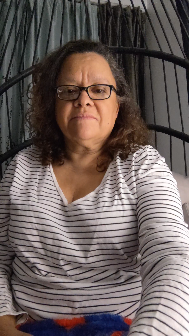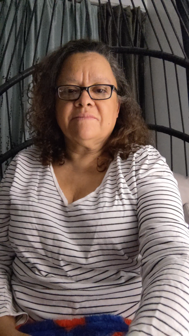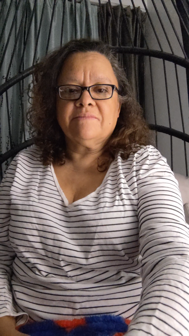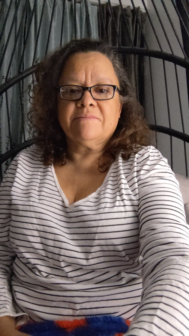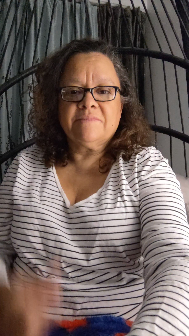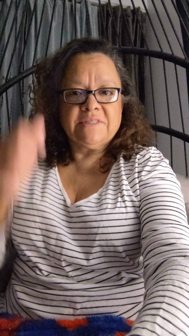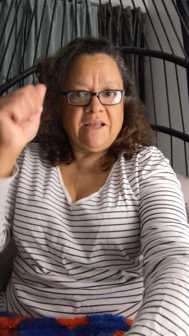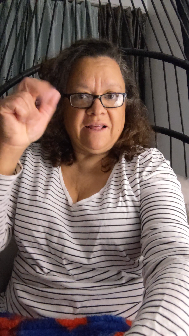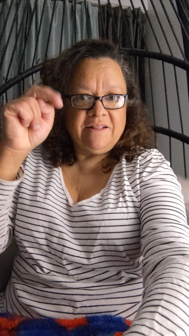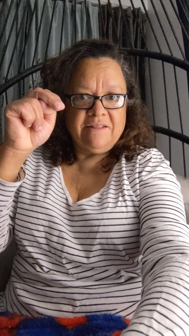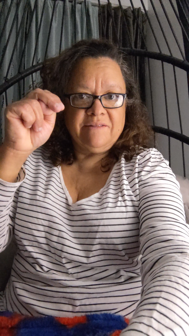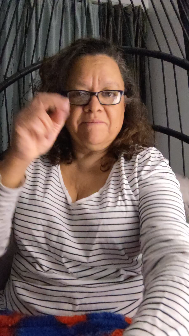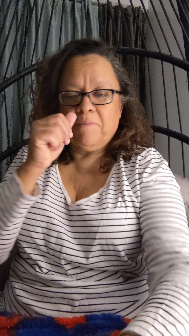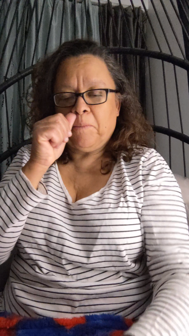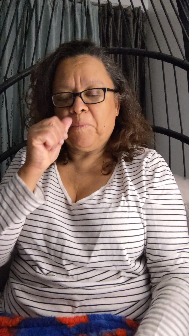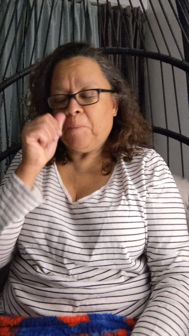an